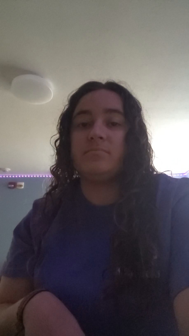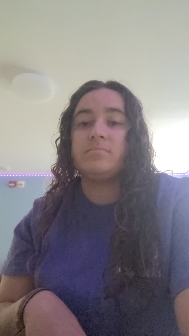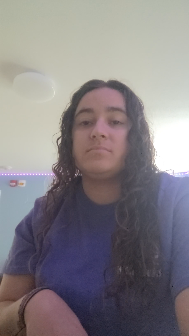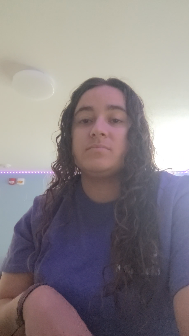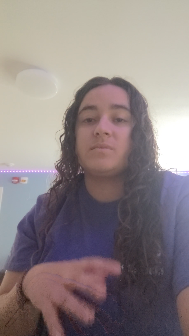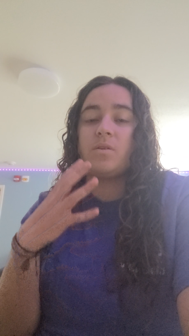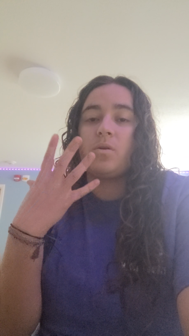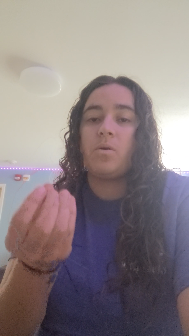got to